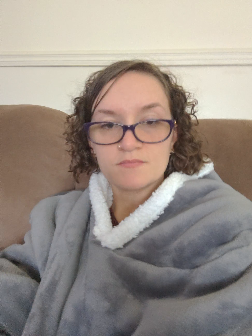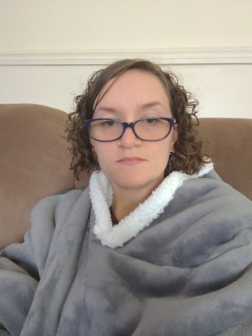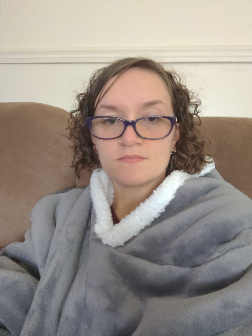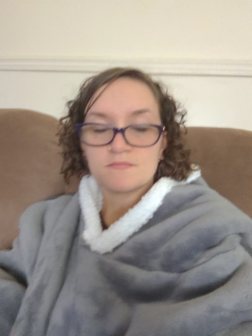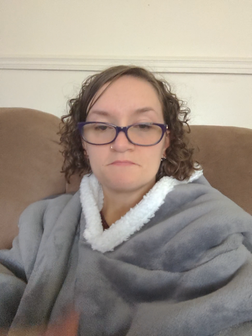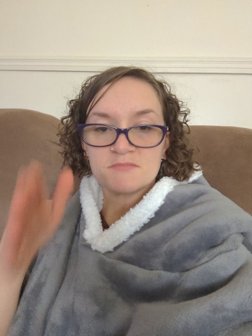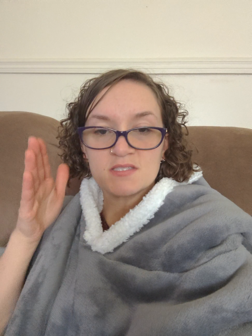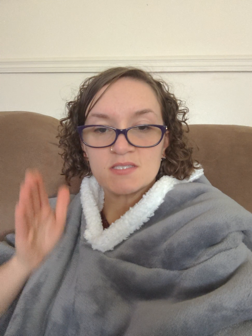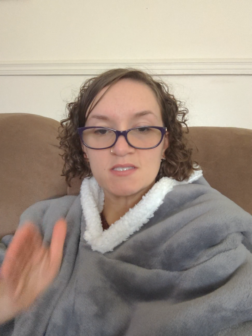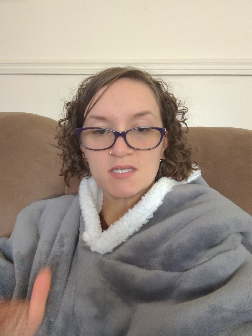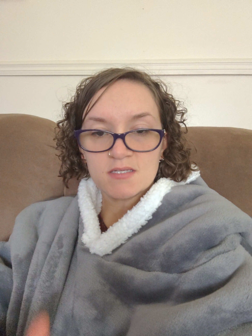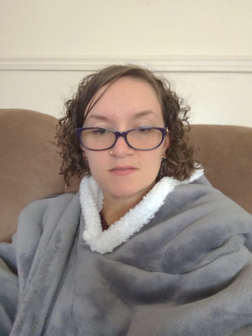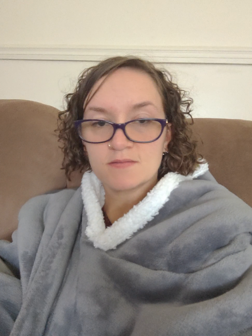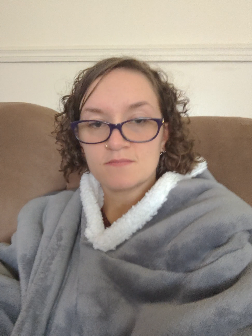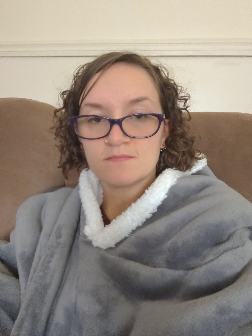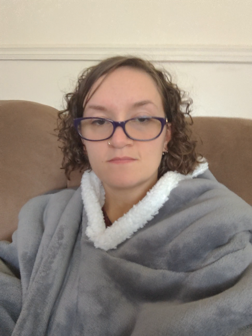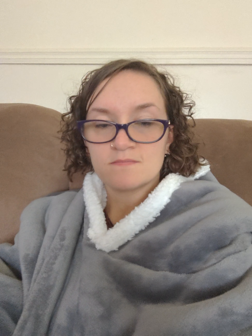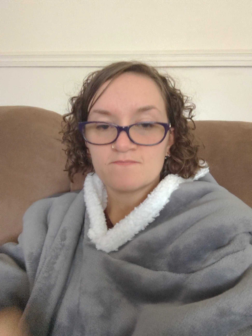beside